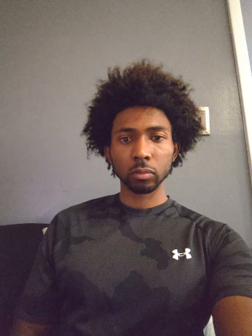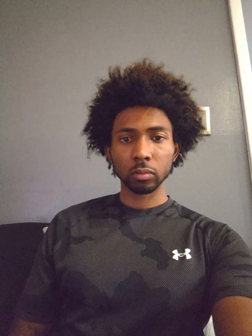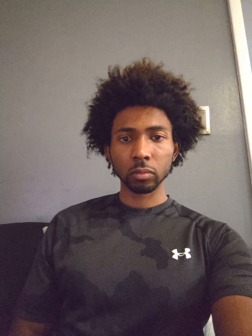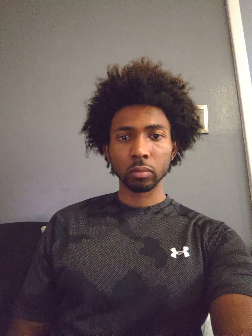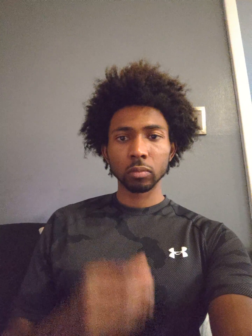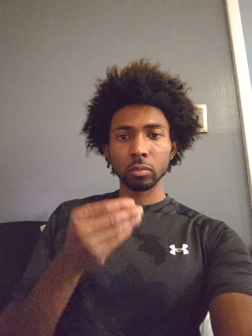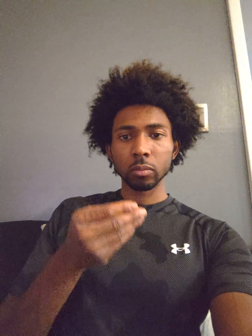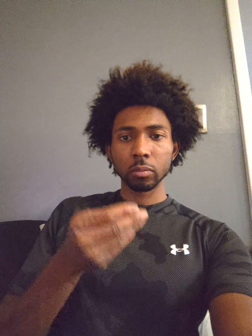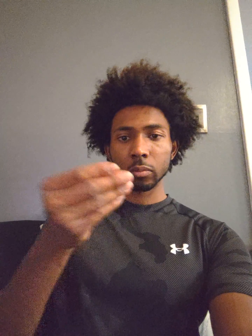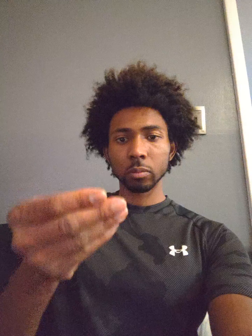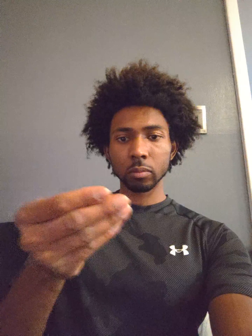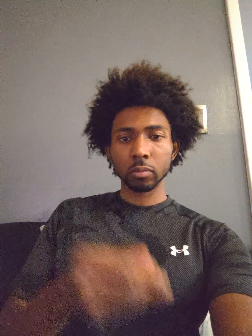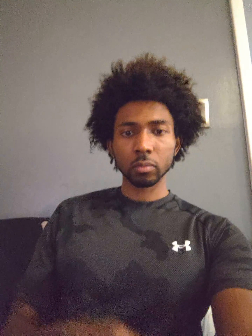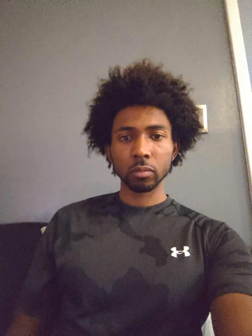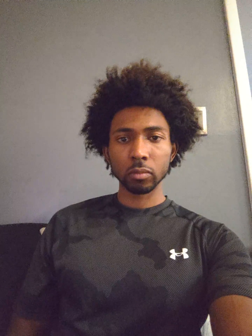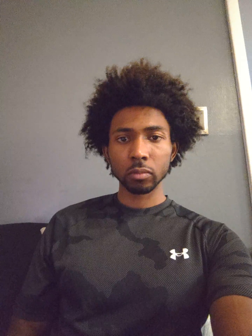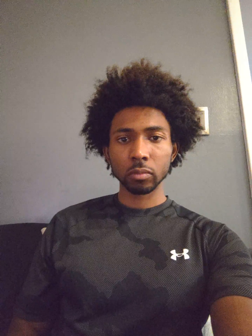buy